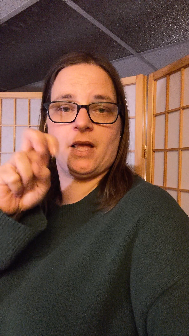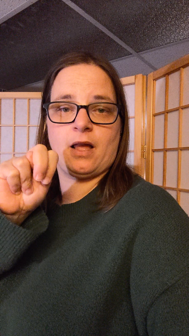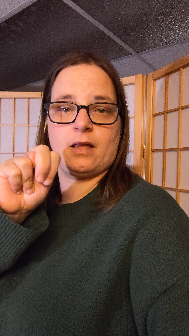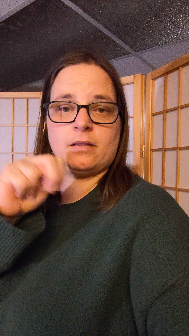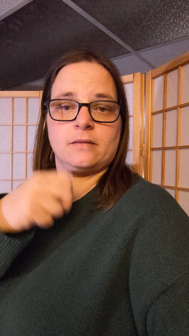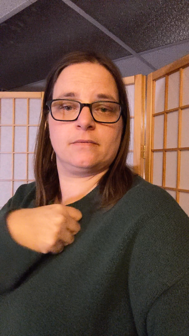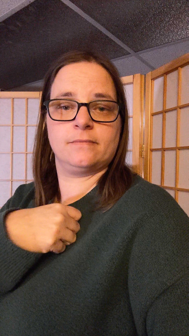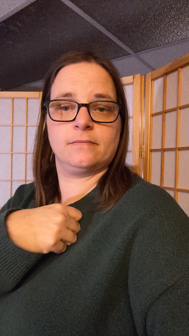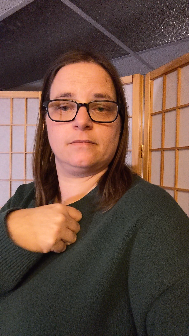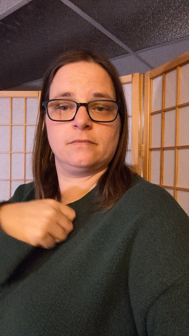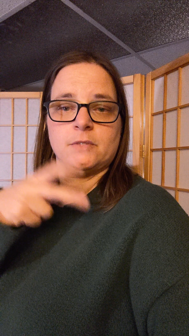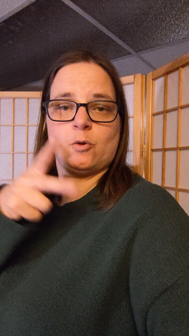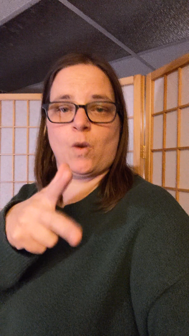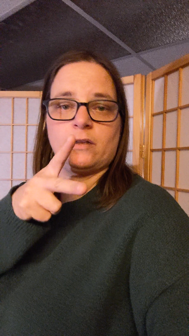garage